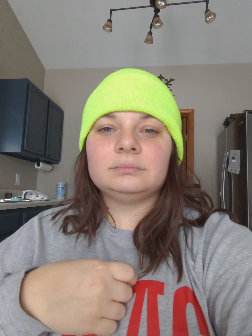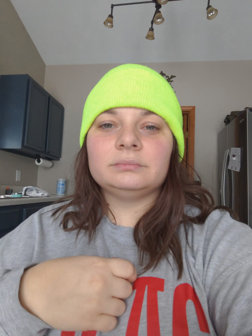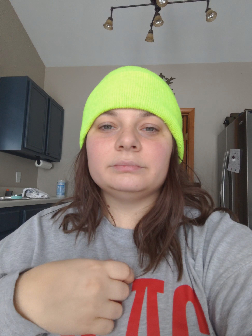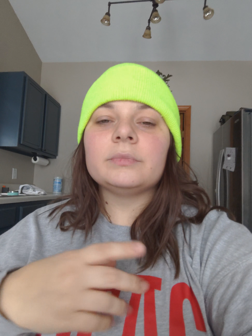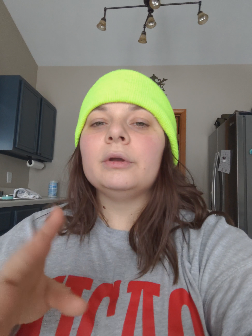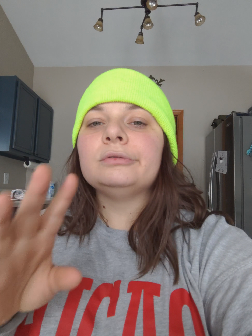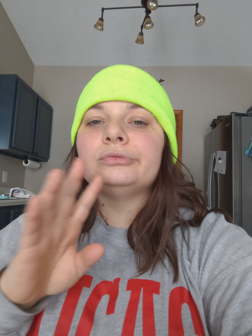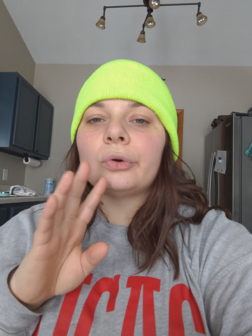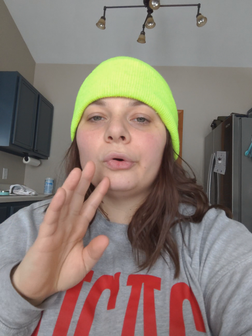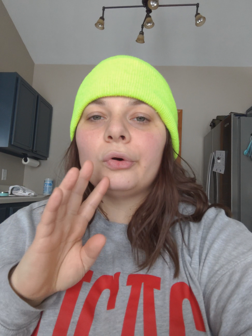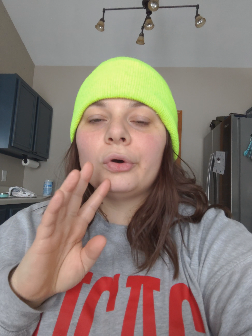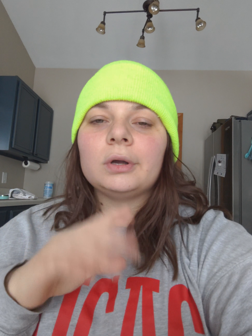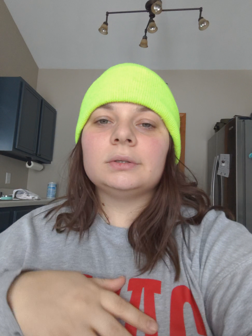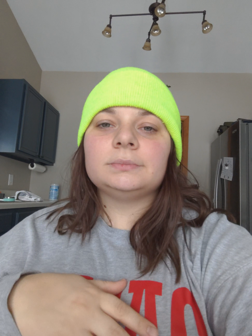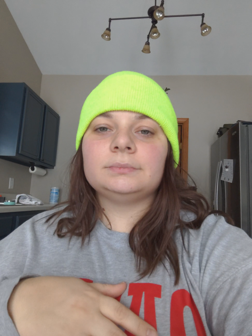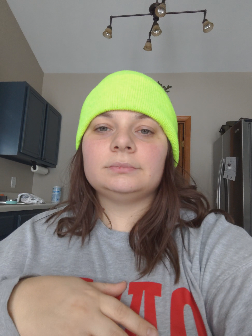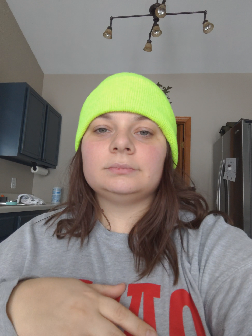talk